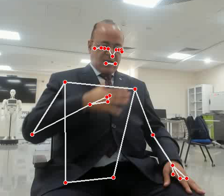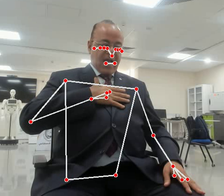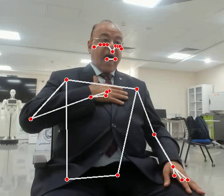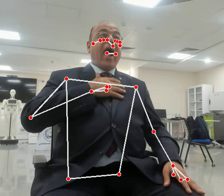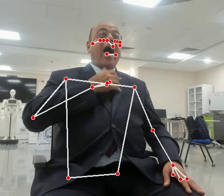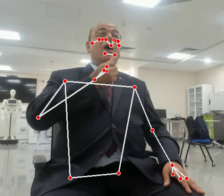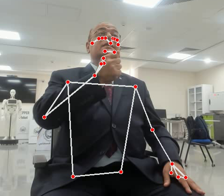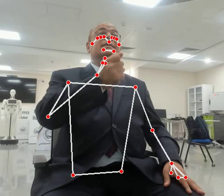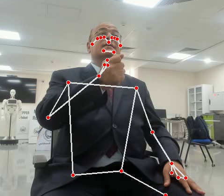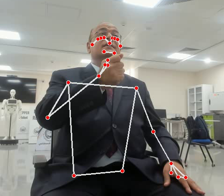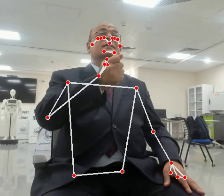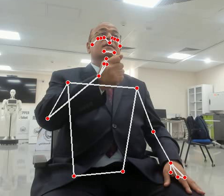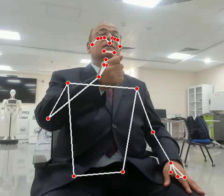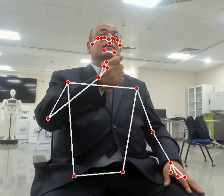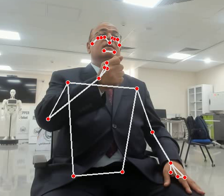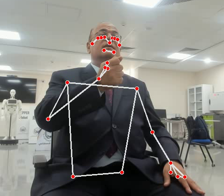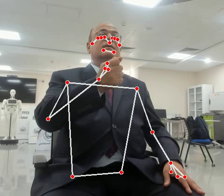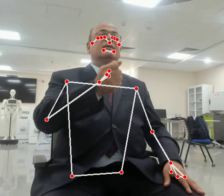3waz